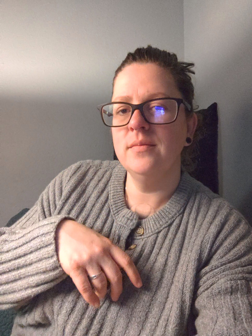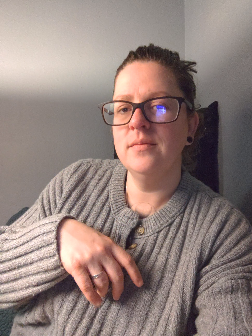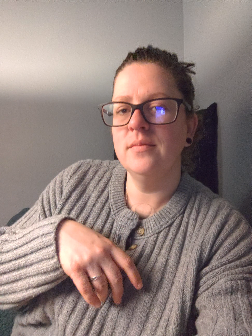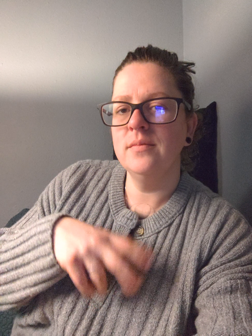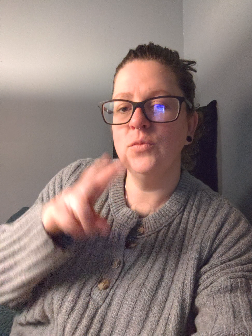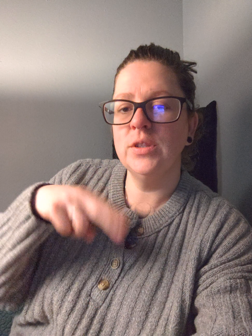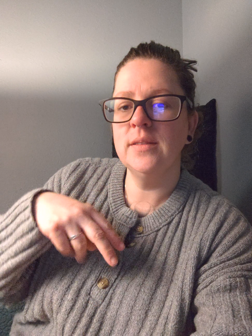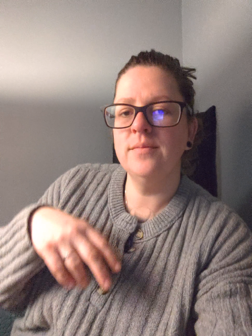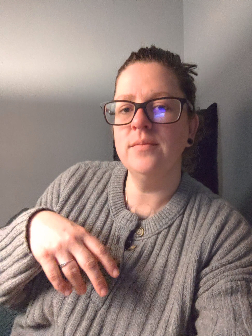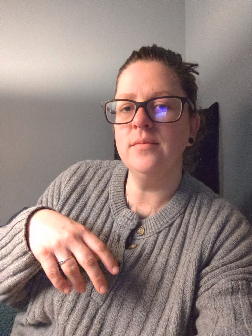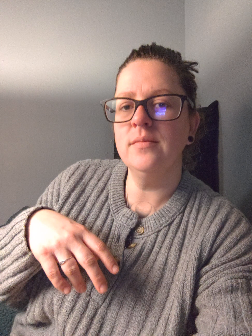read